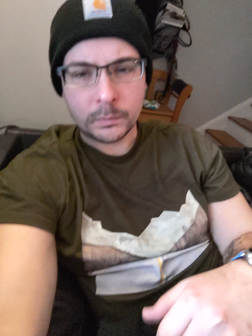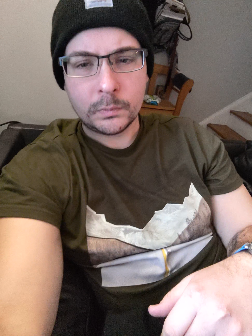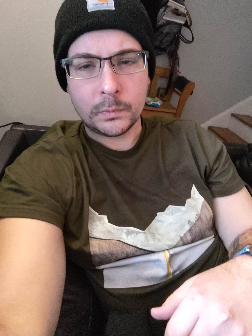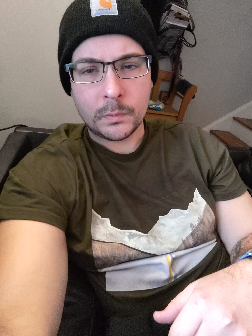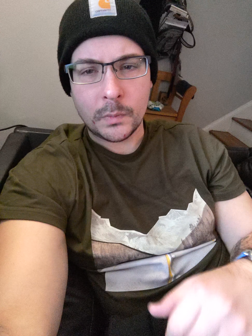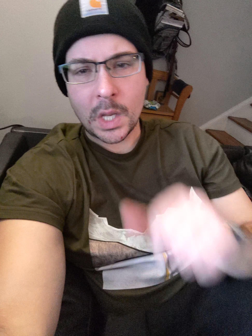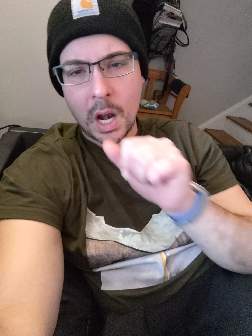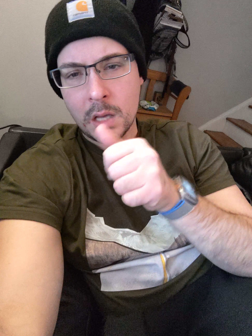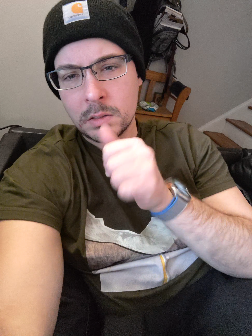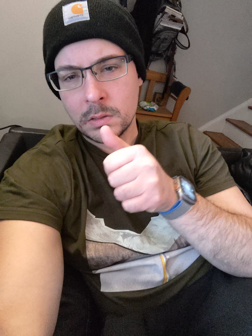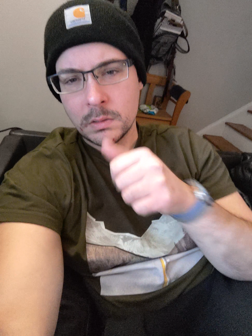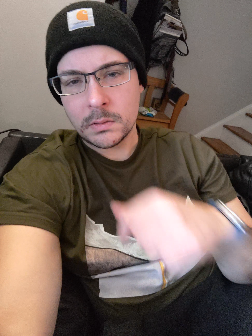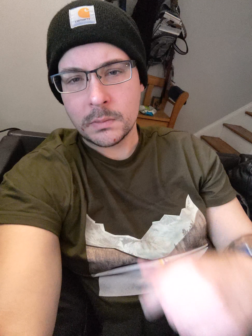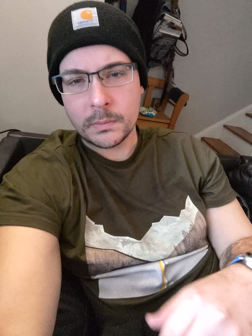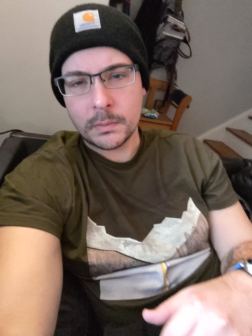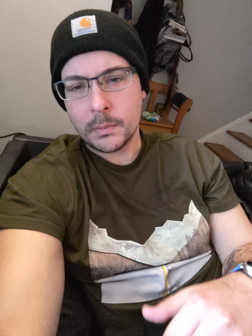nuts